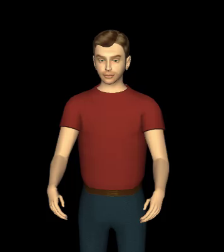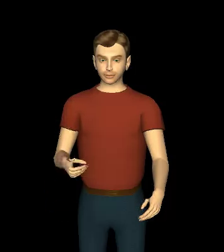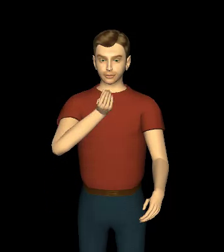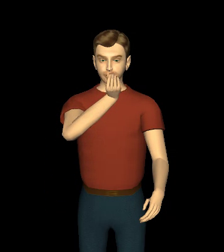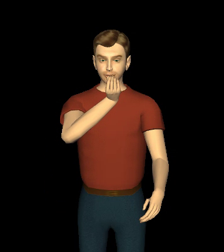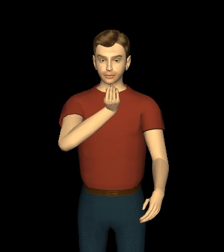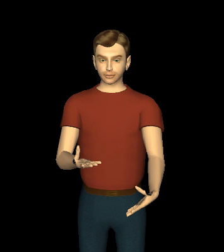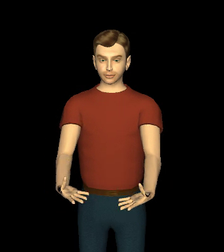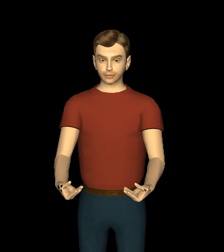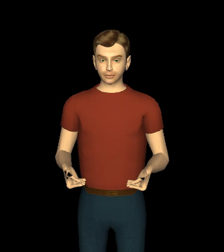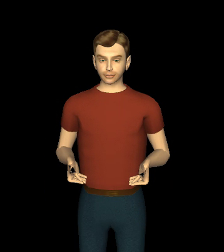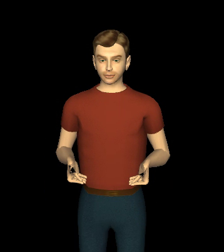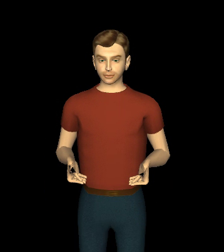مرحبا